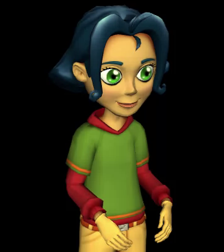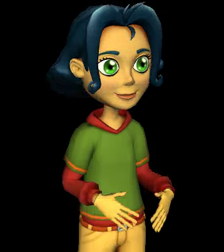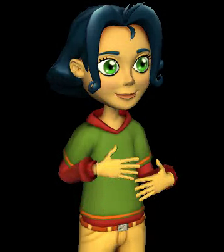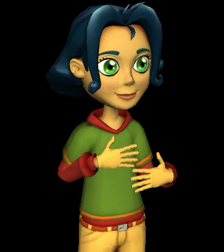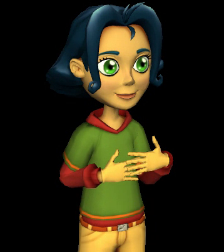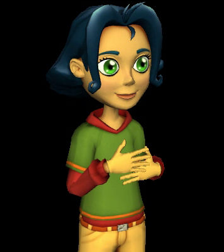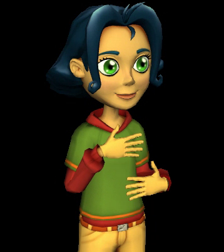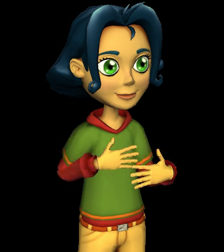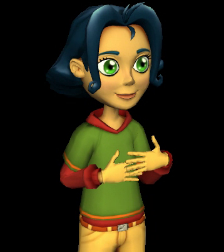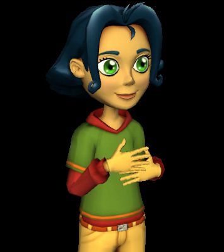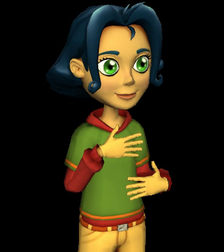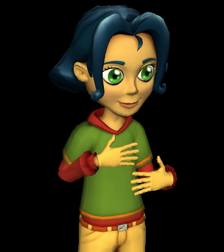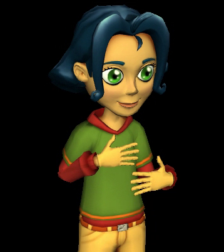متعب